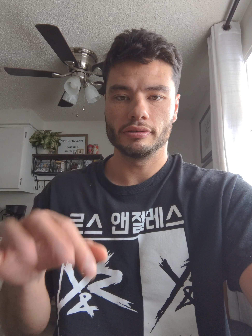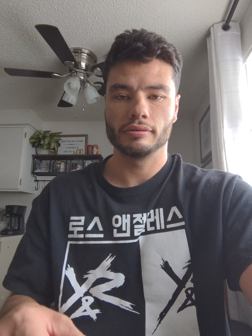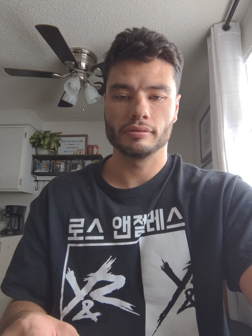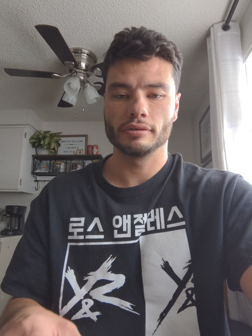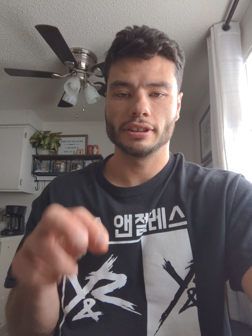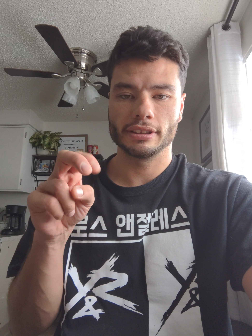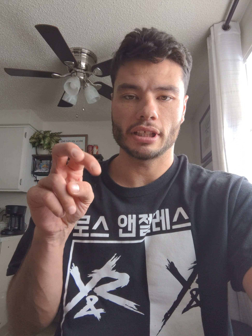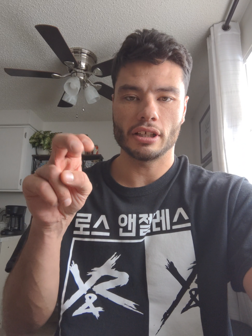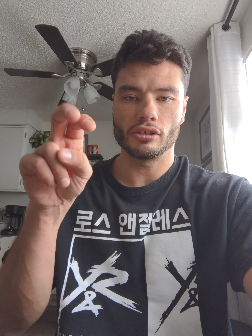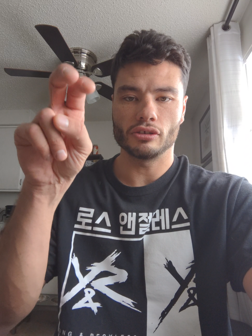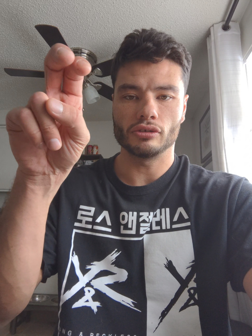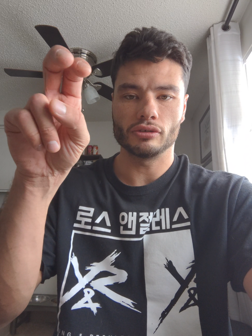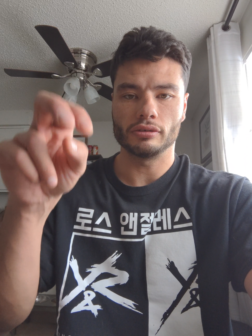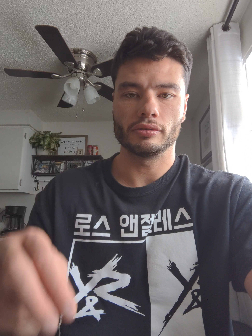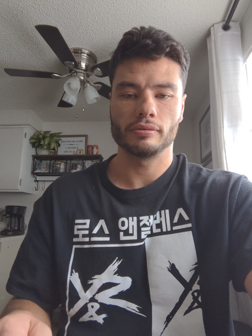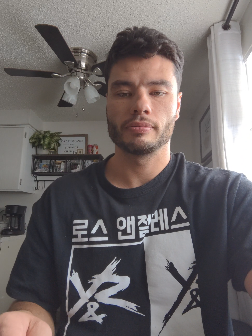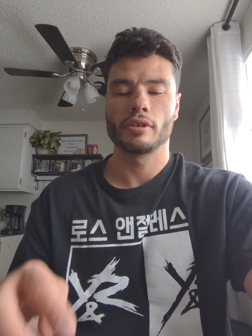stairs